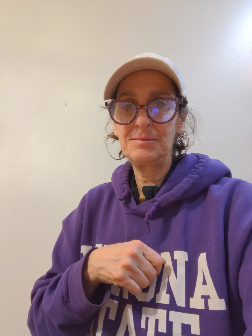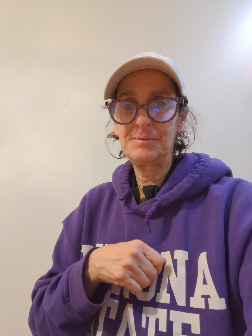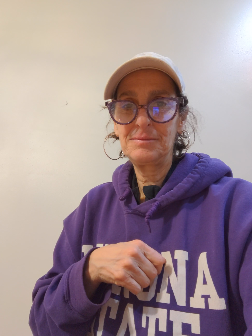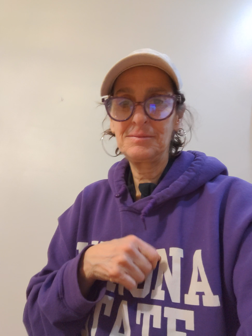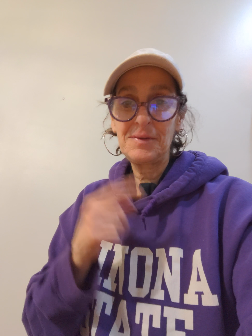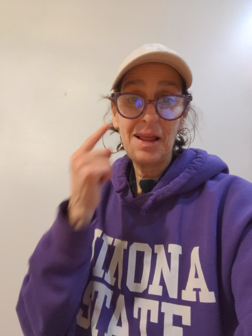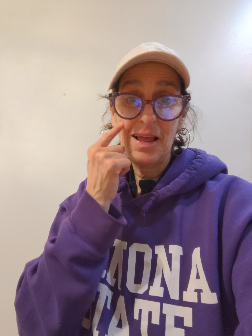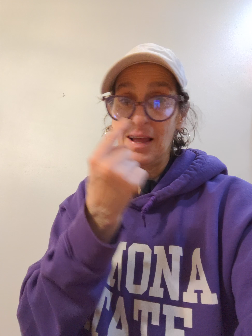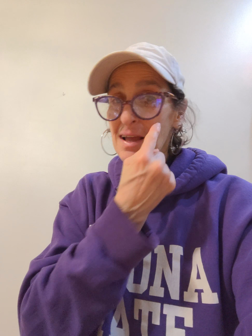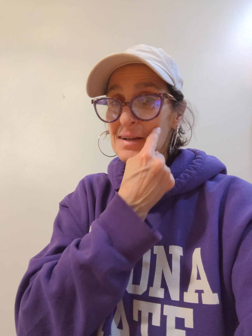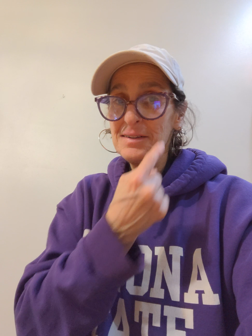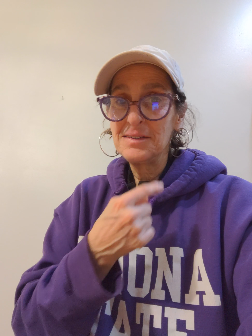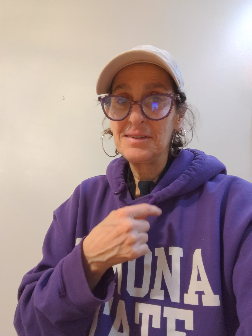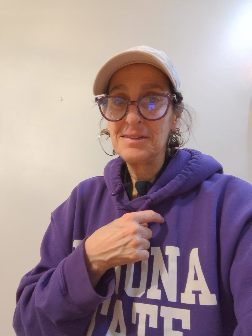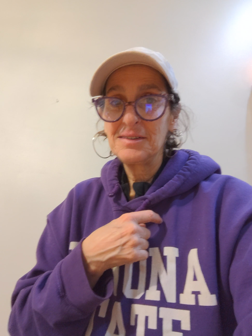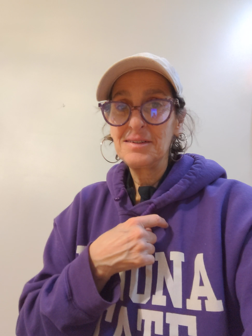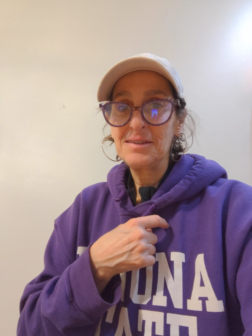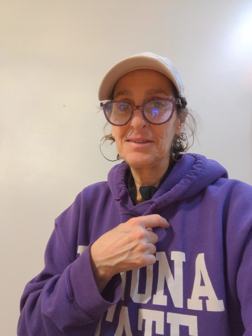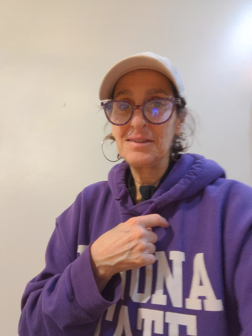eye